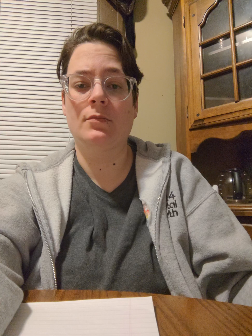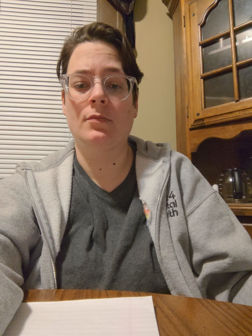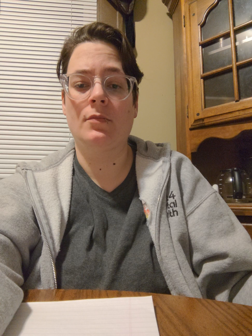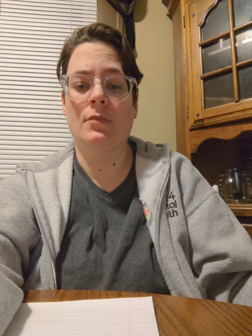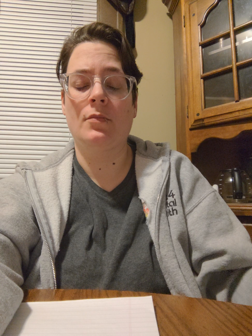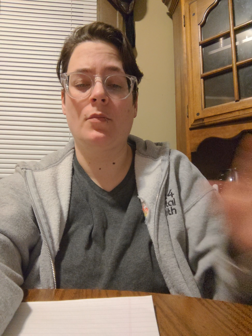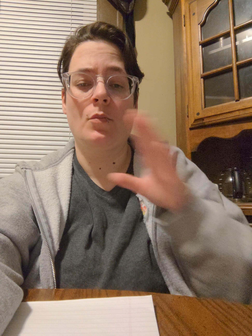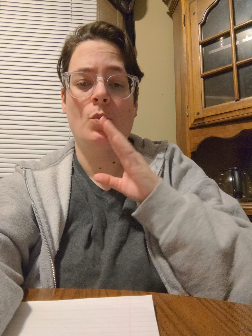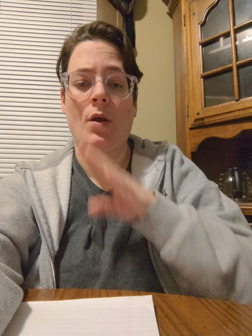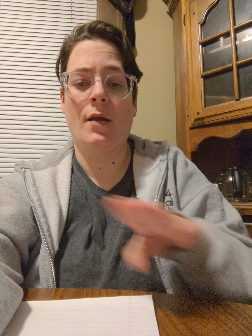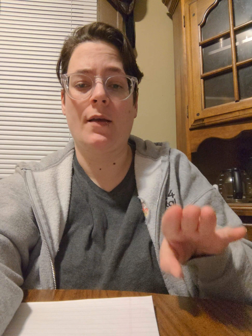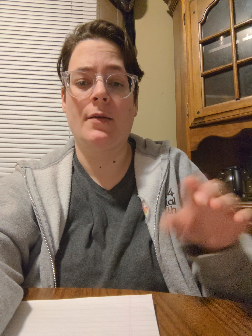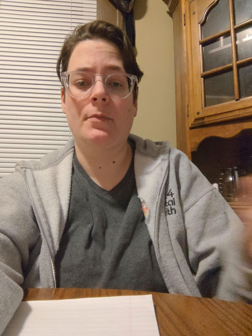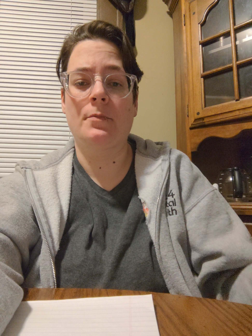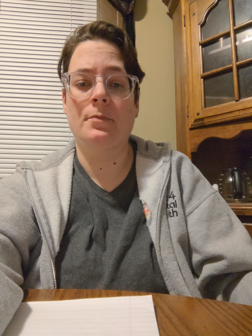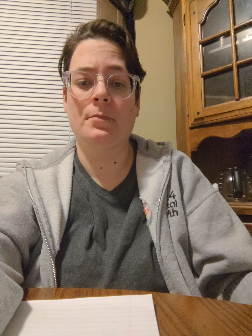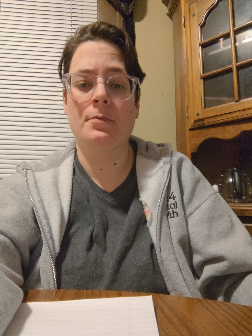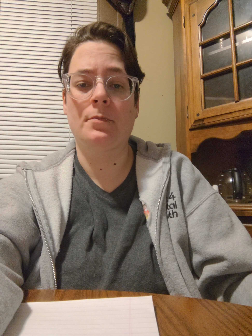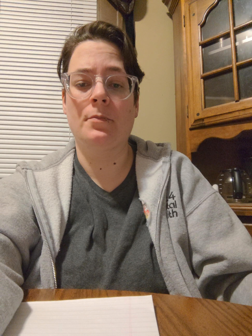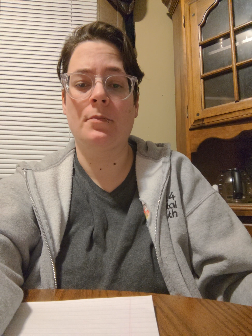quiet